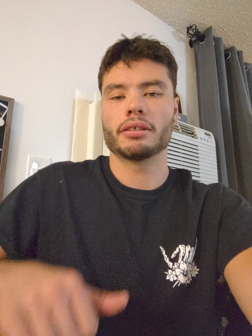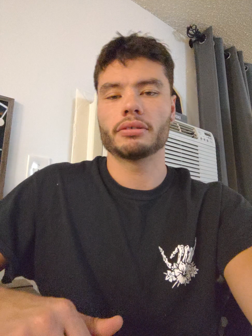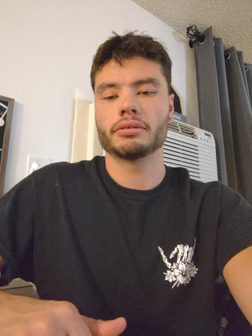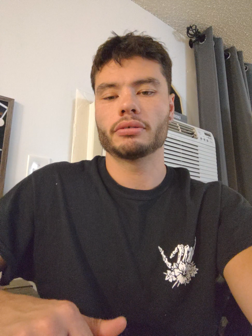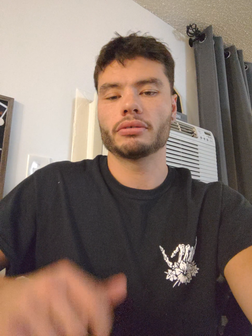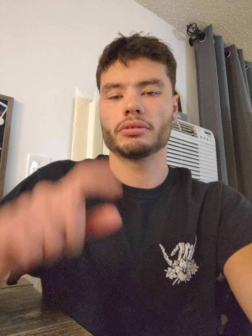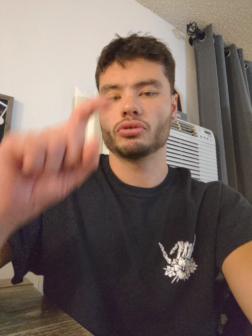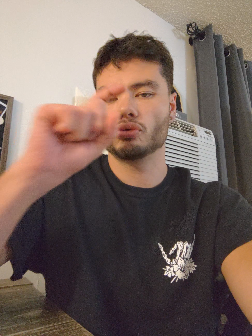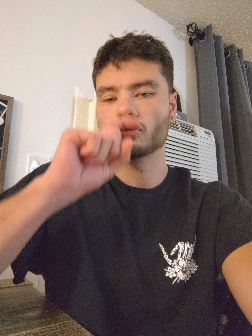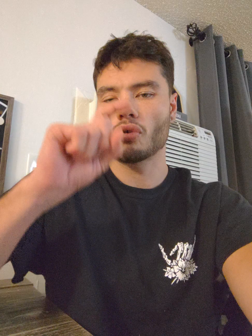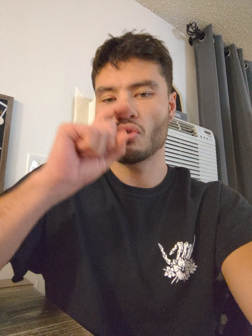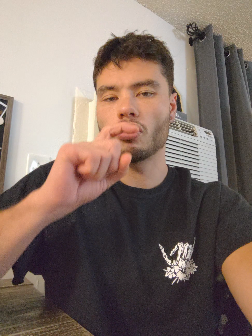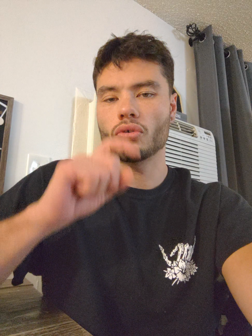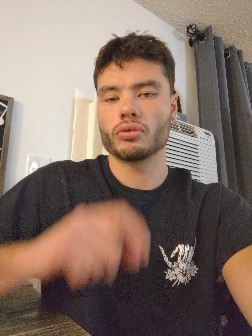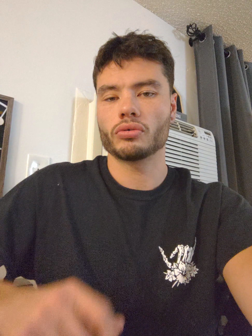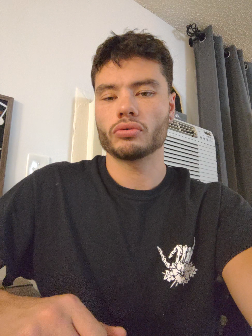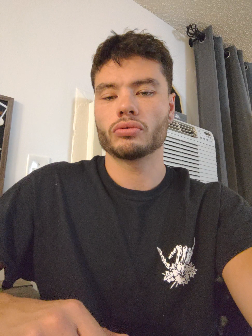doll